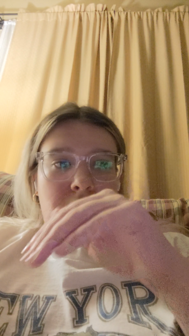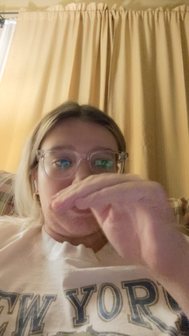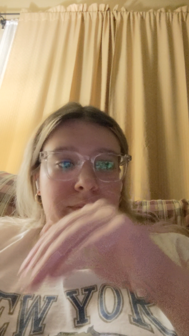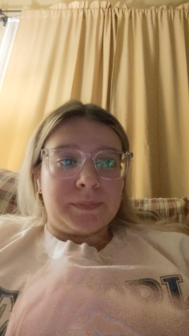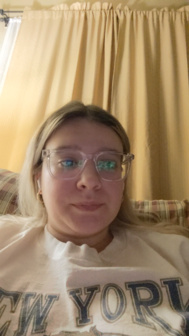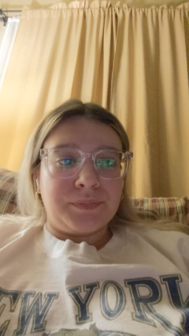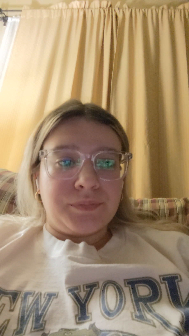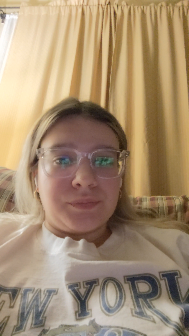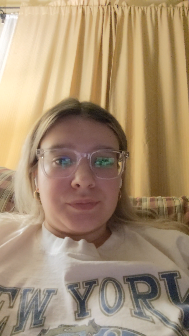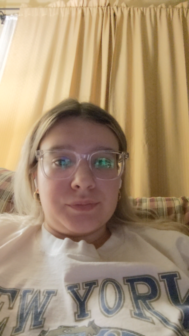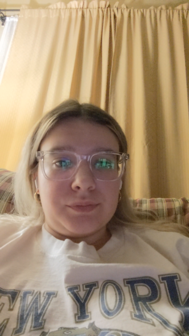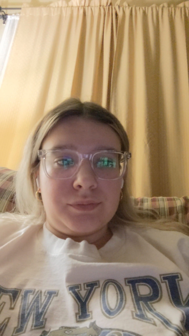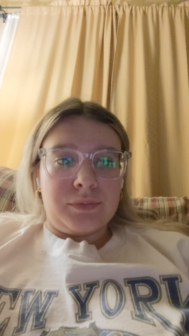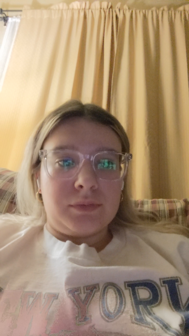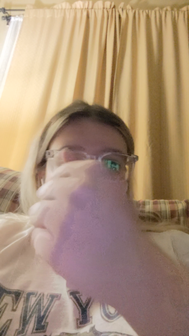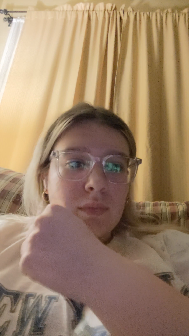hug